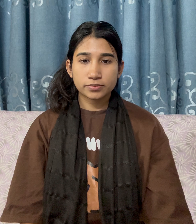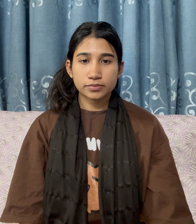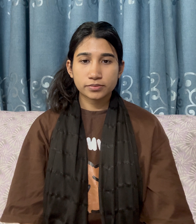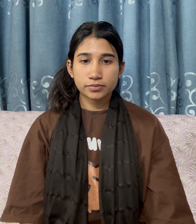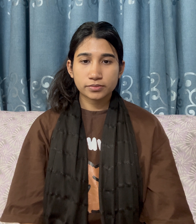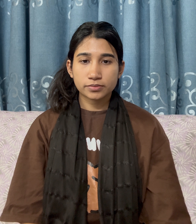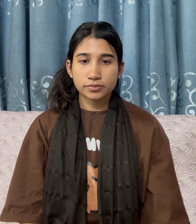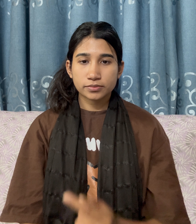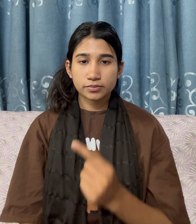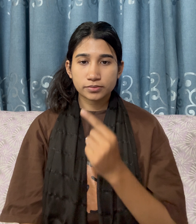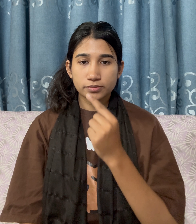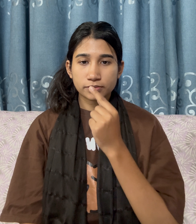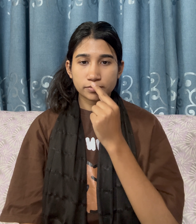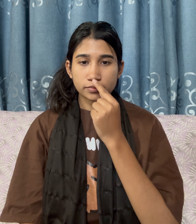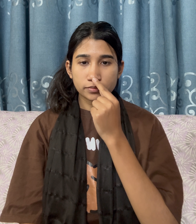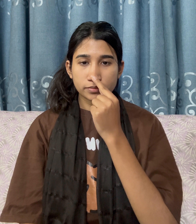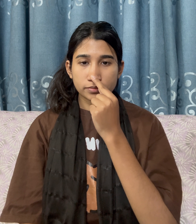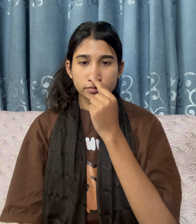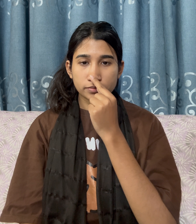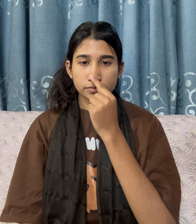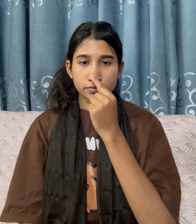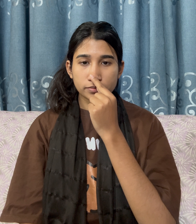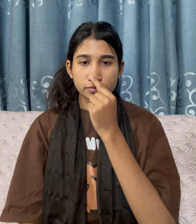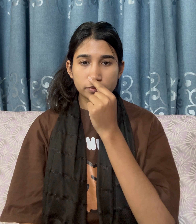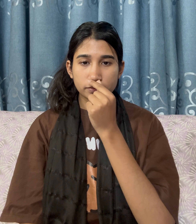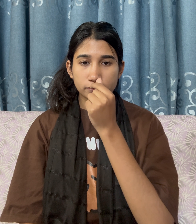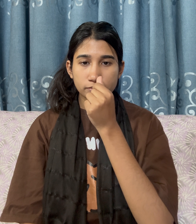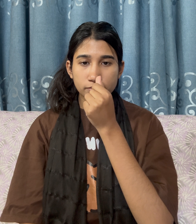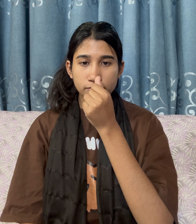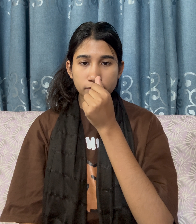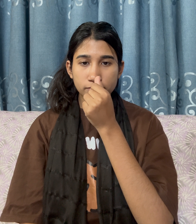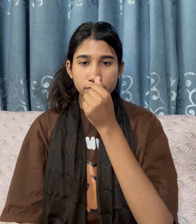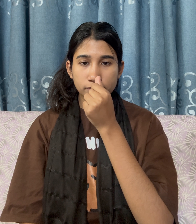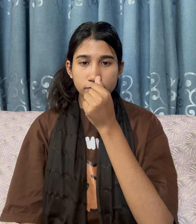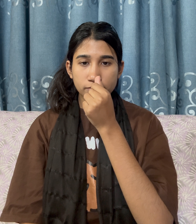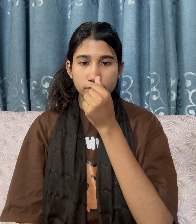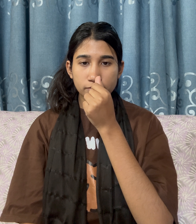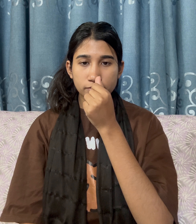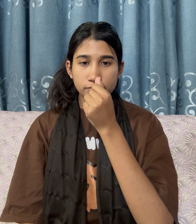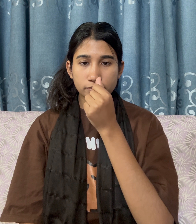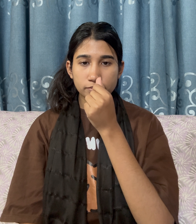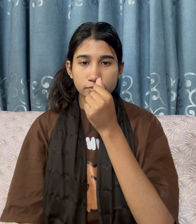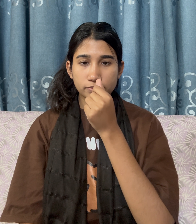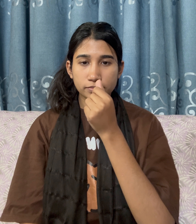সবুজ